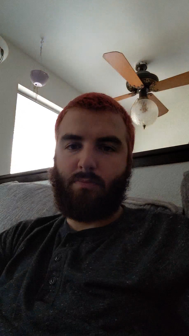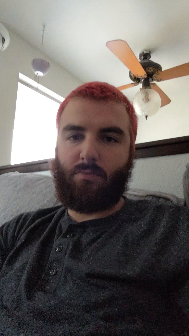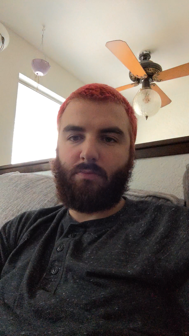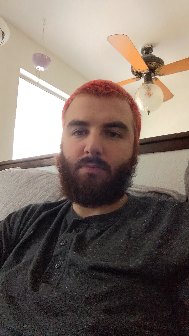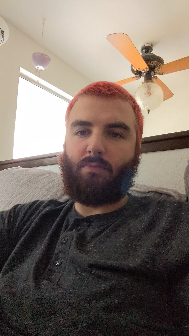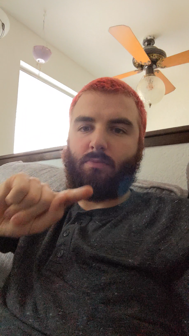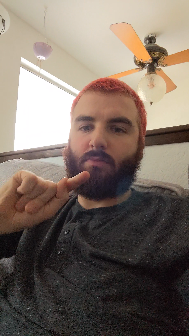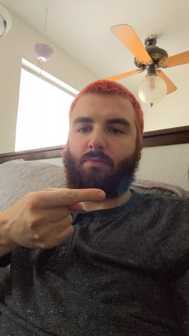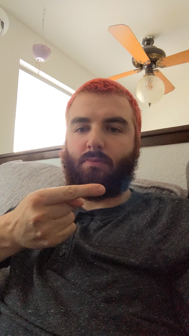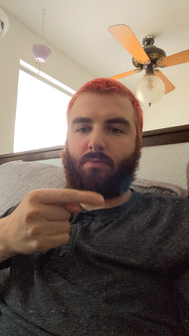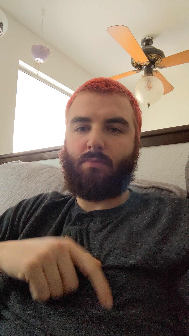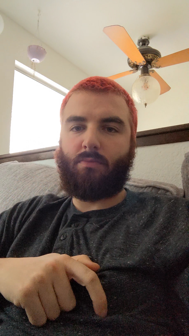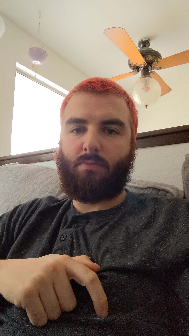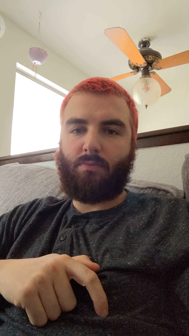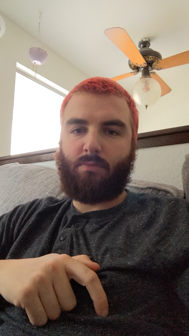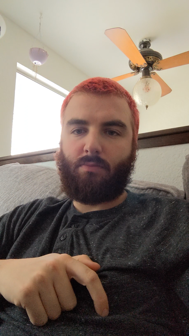hurt